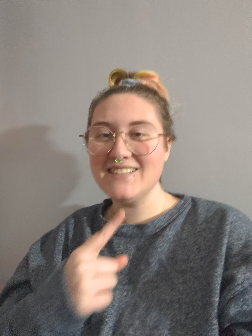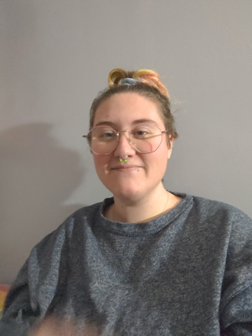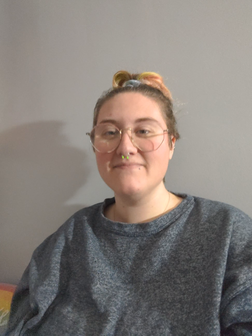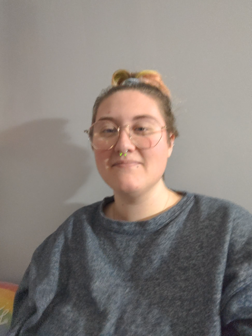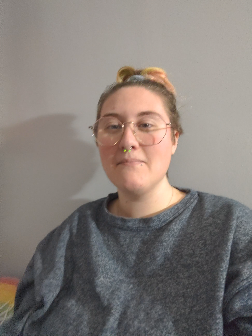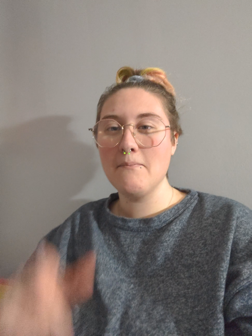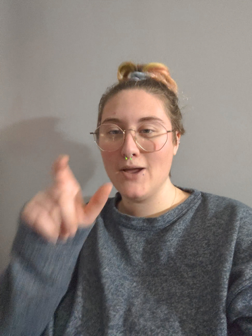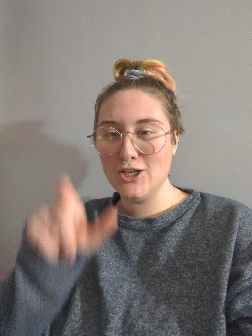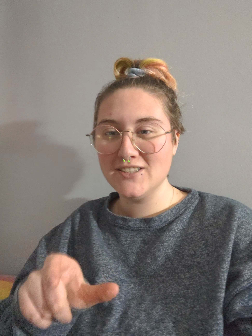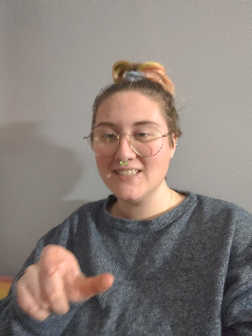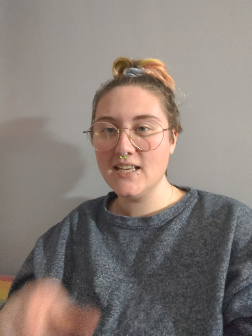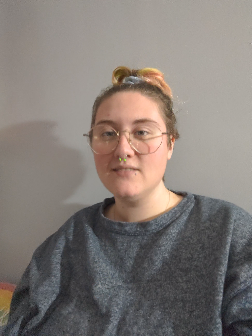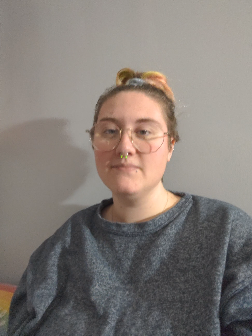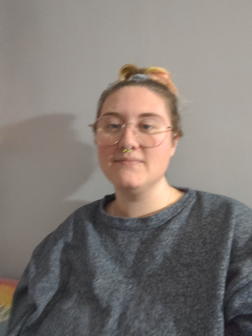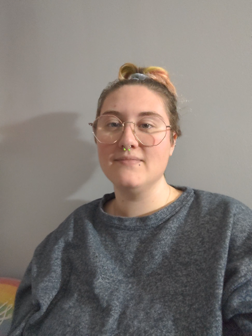person